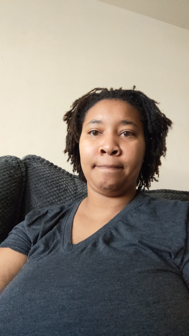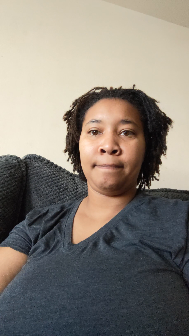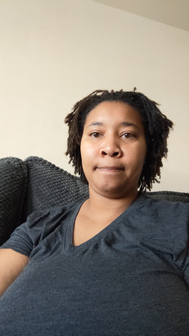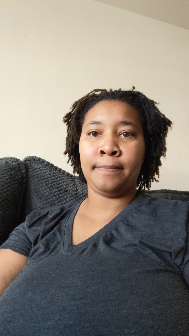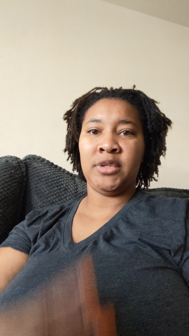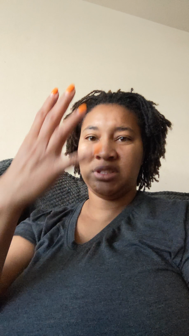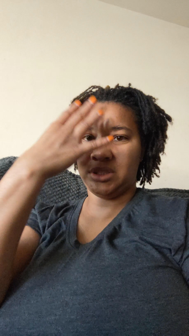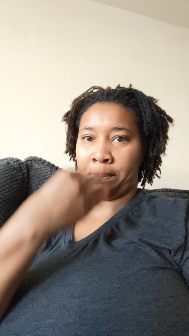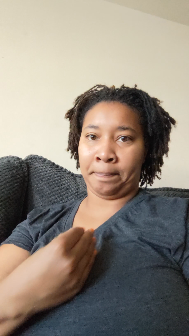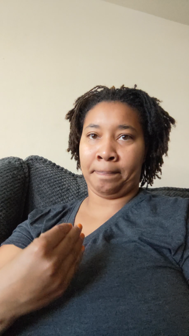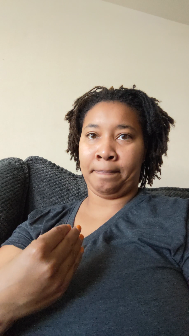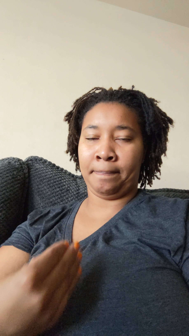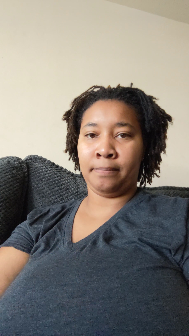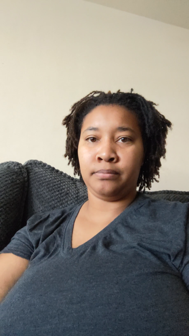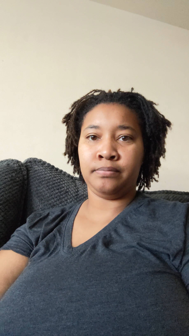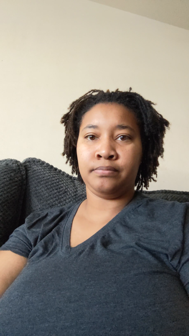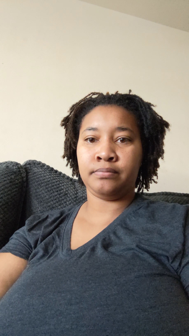asleep